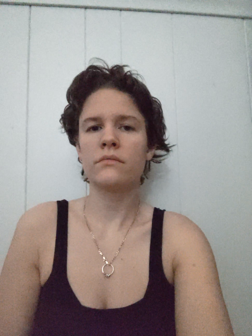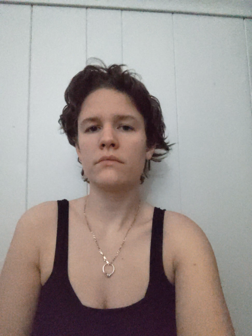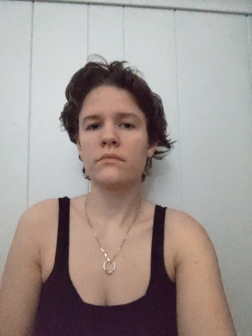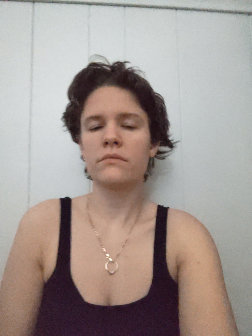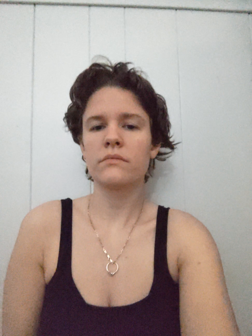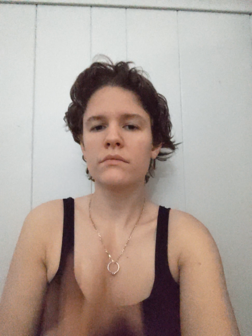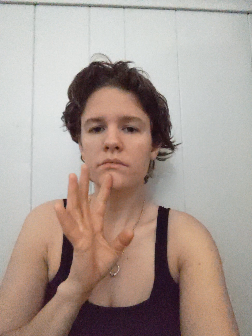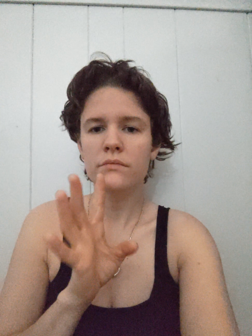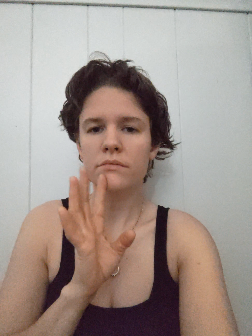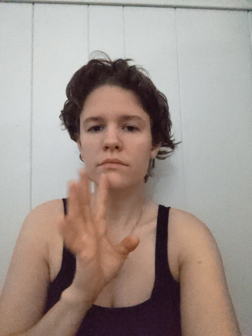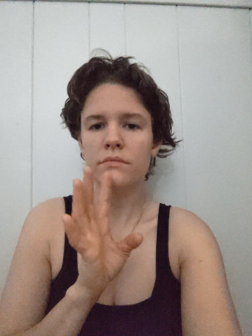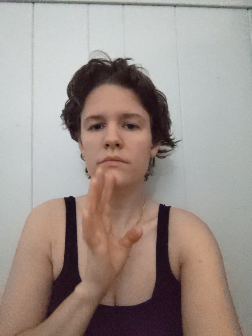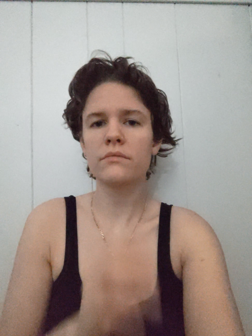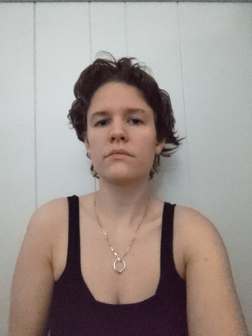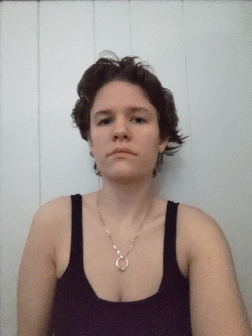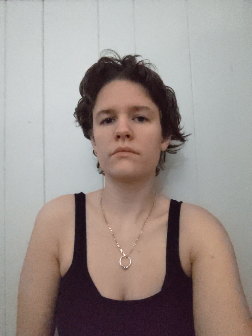talk